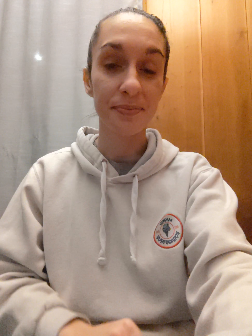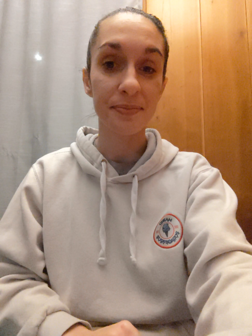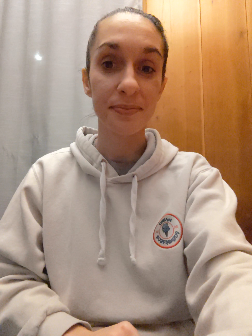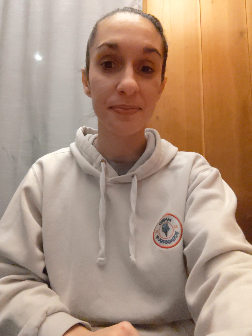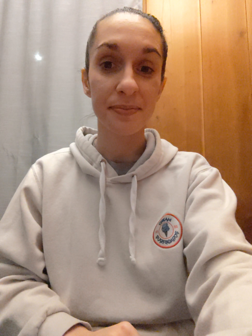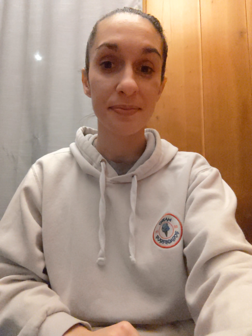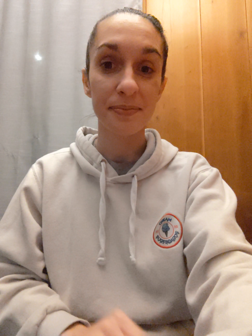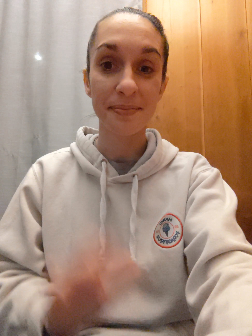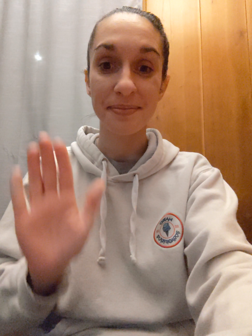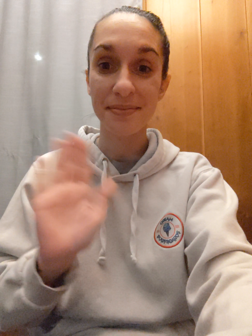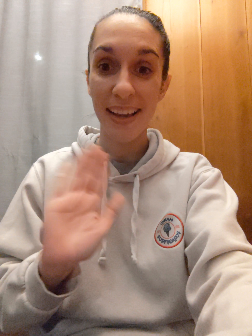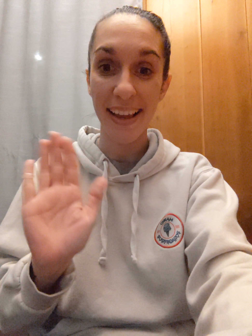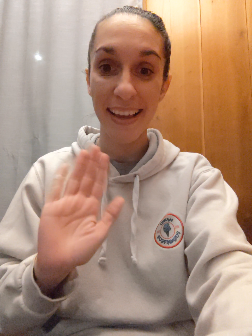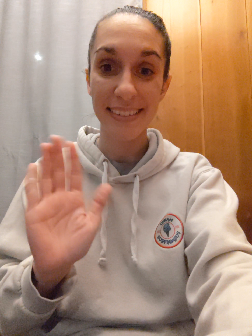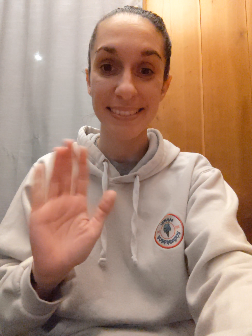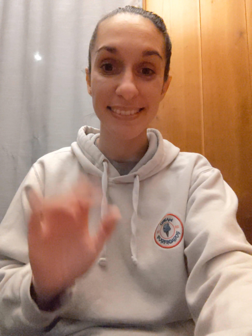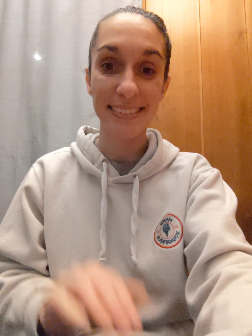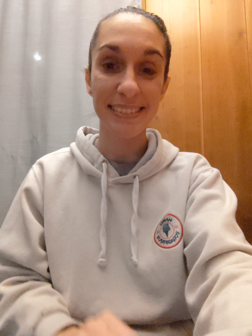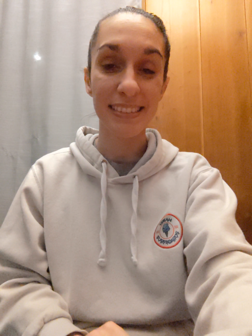bye